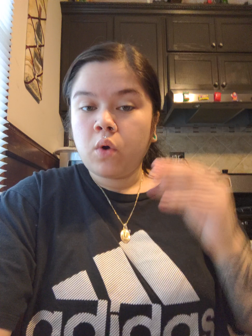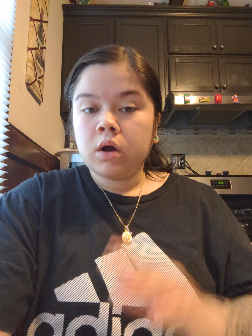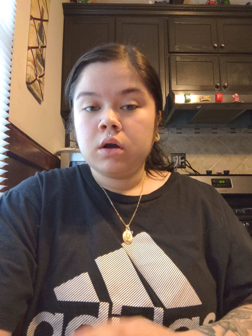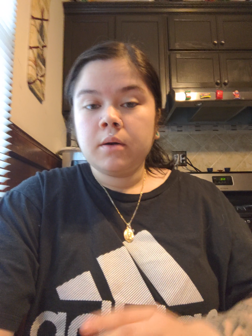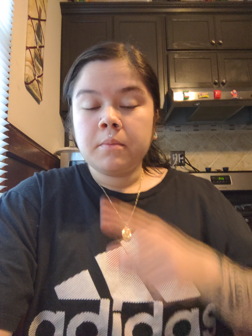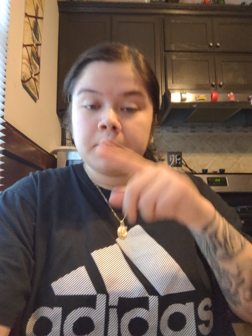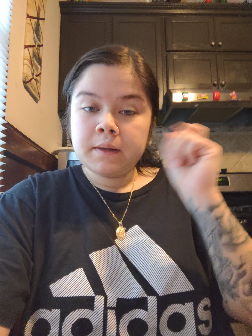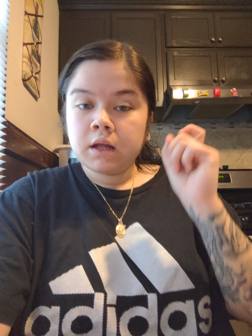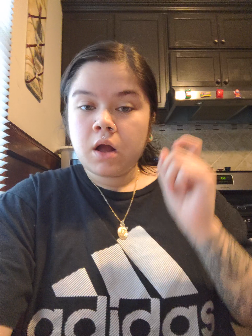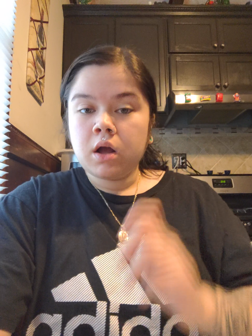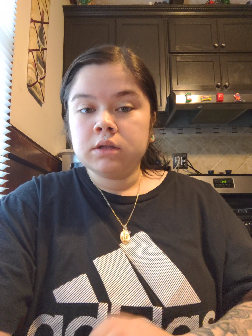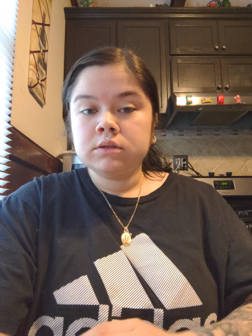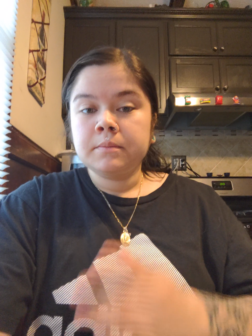because